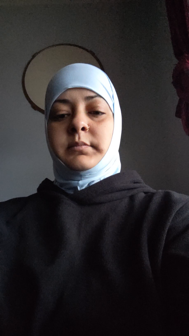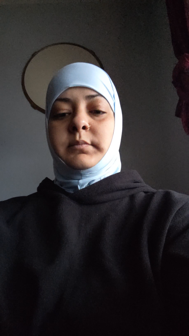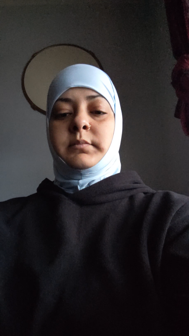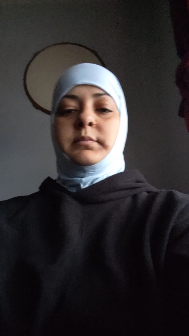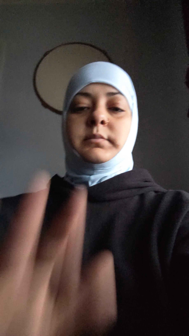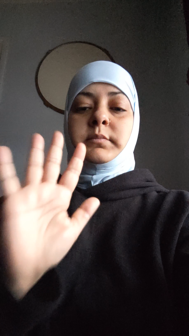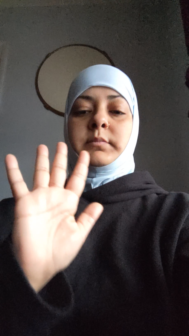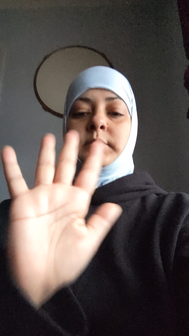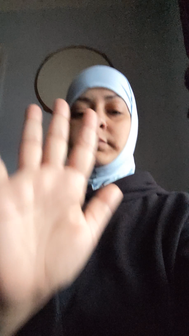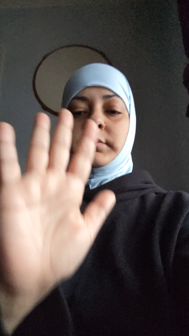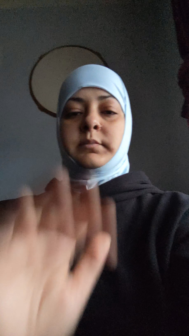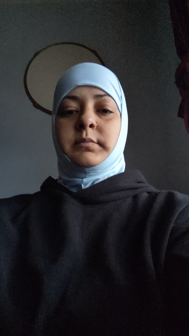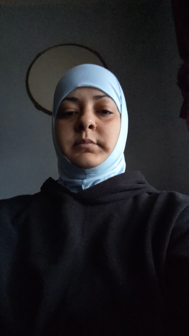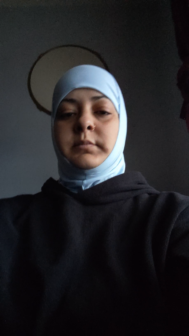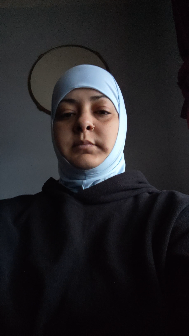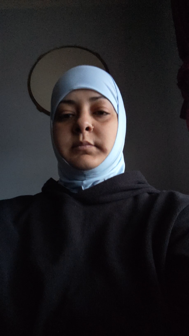give me five